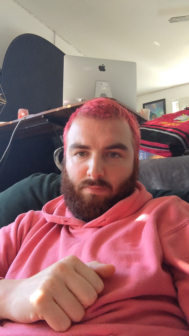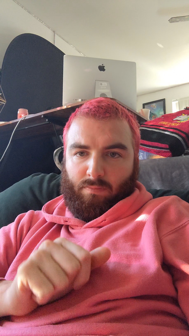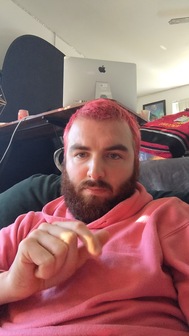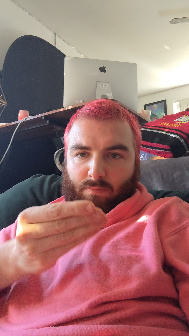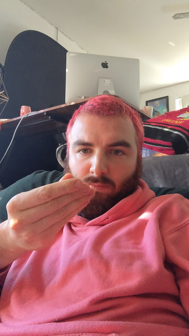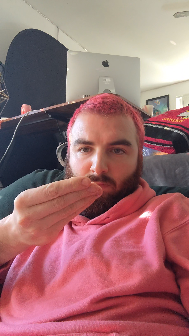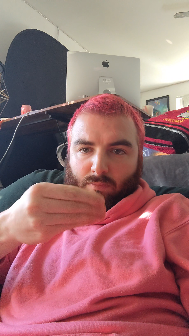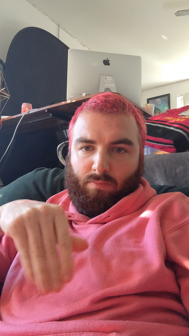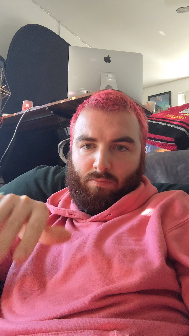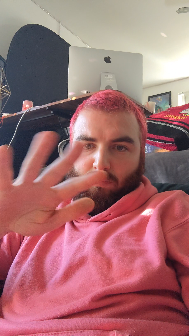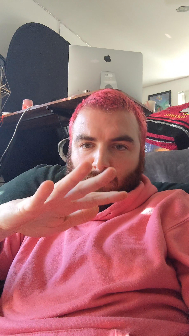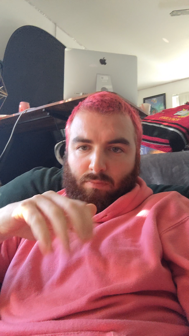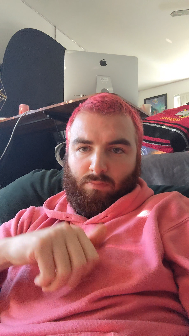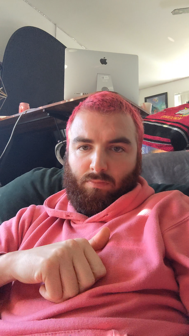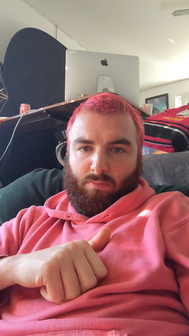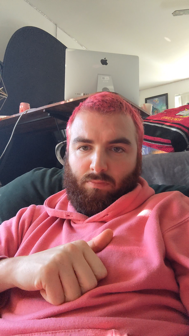garden